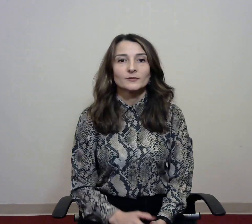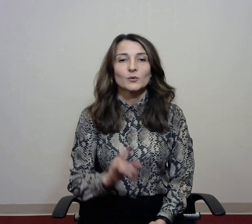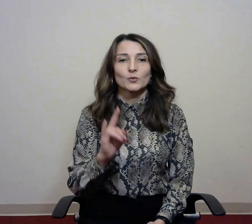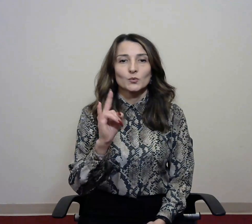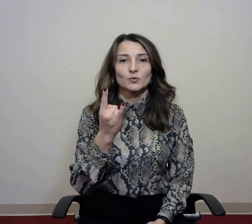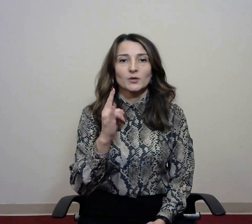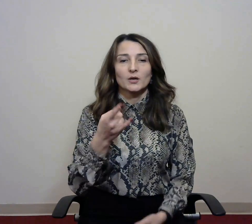uşaq